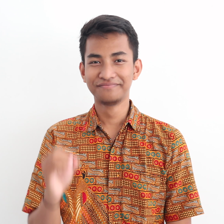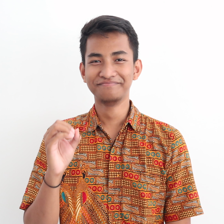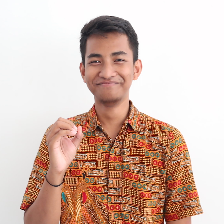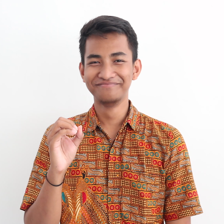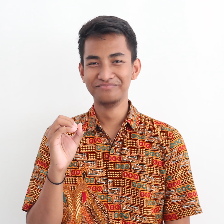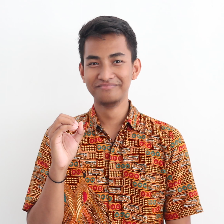O